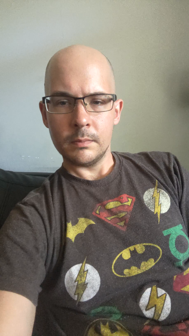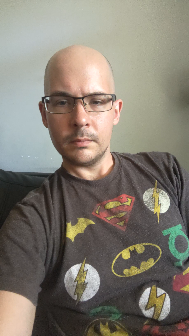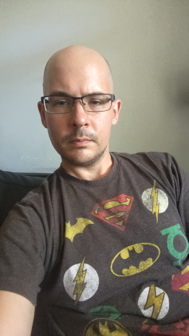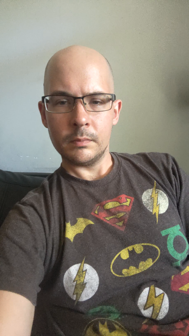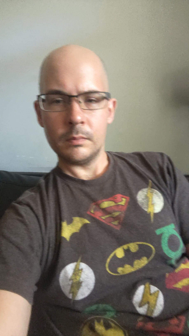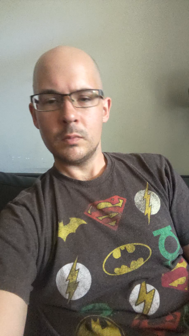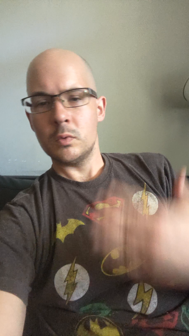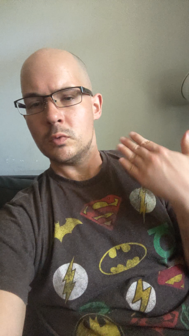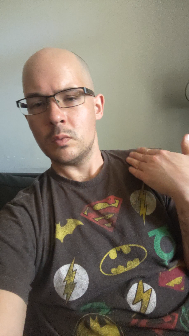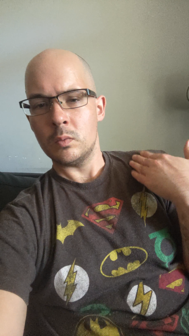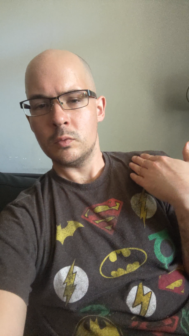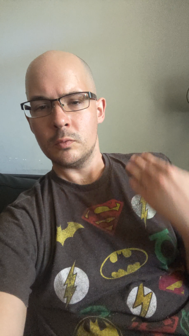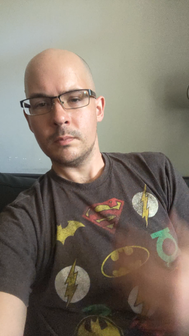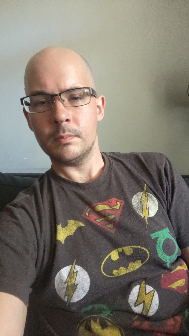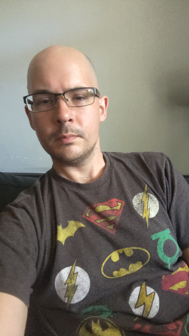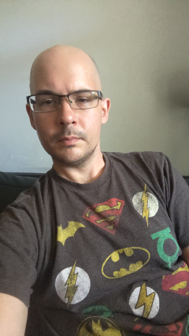shoulder